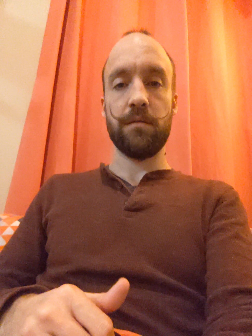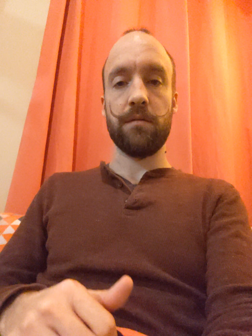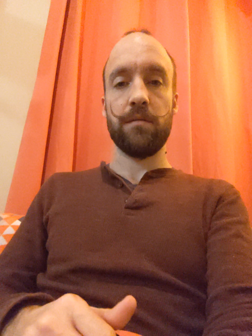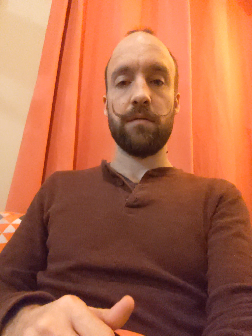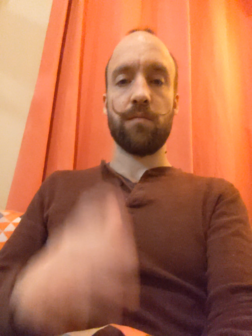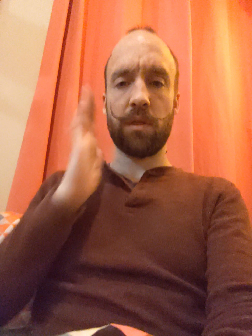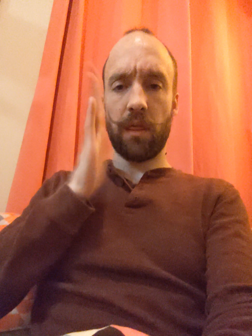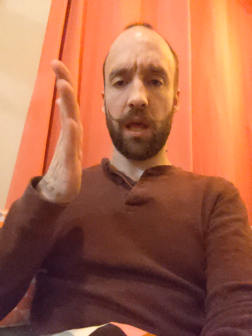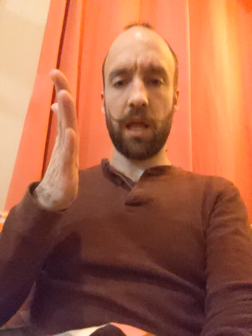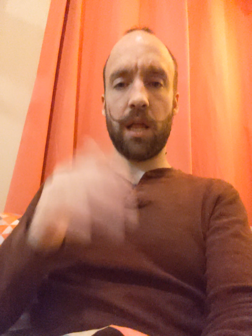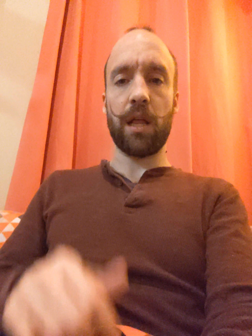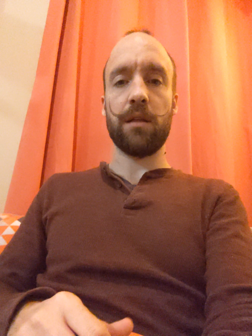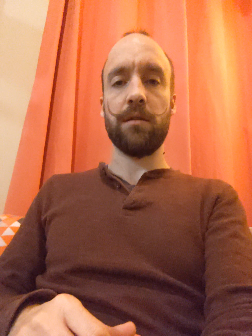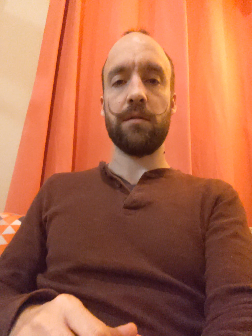will